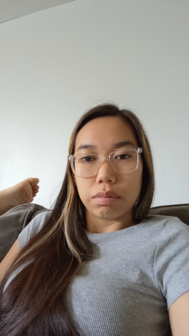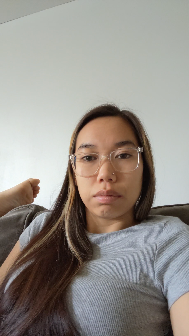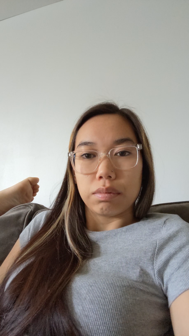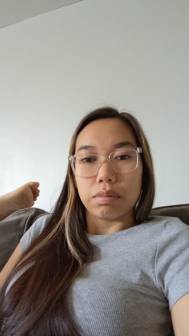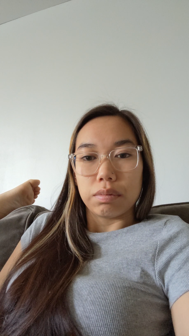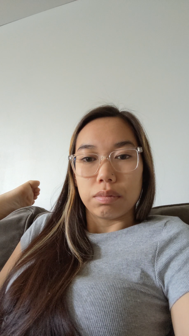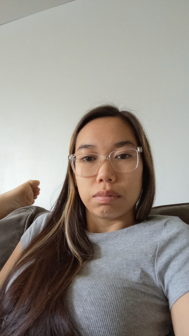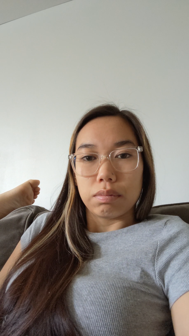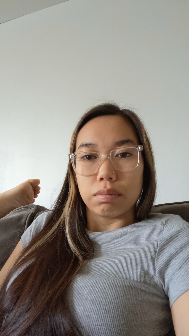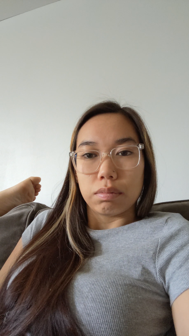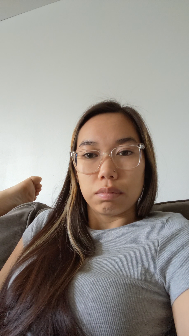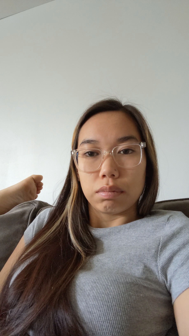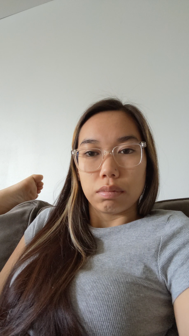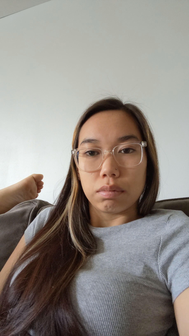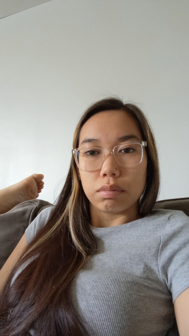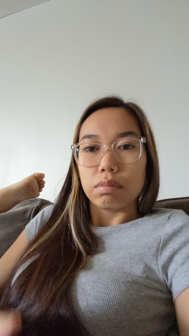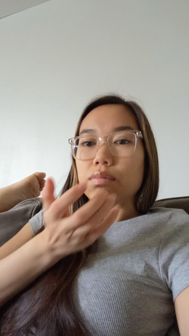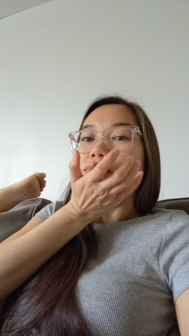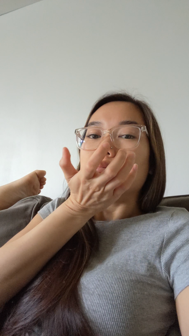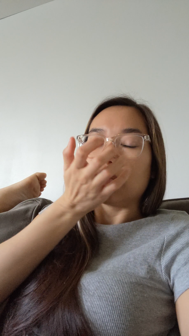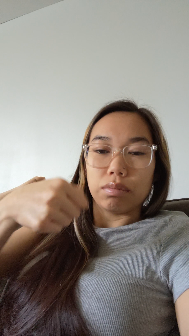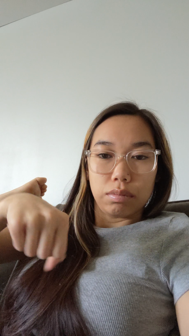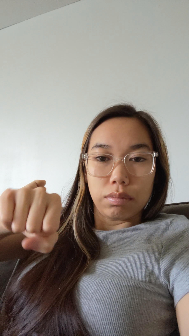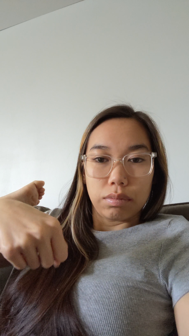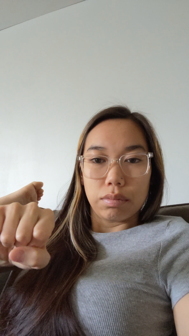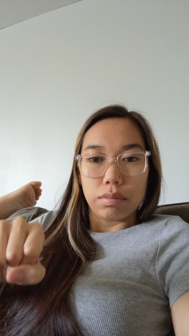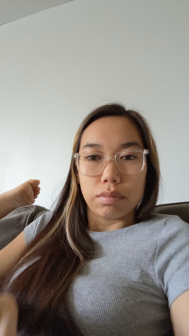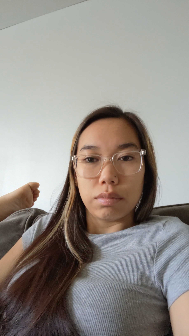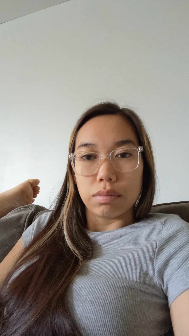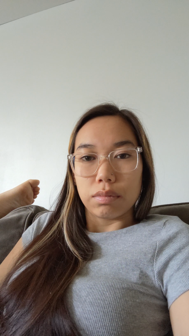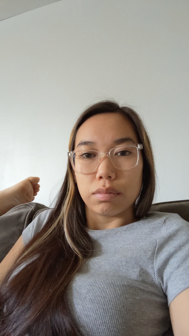lawn mower